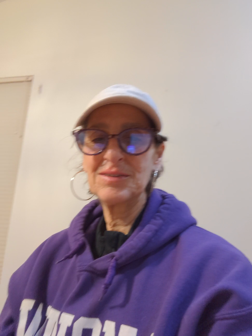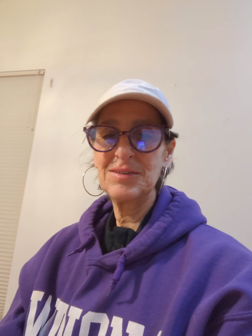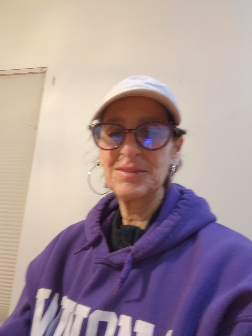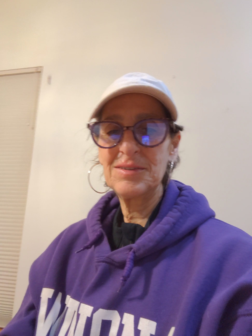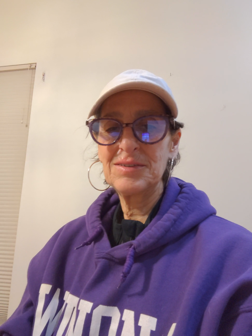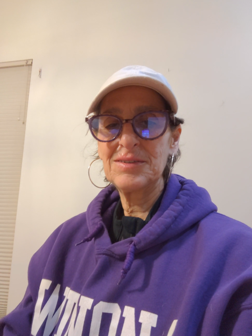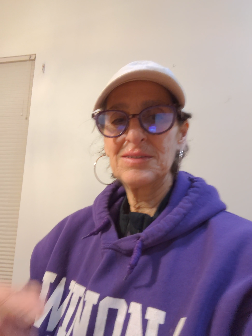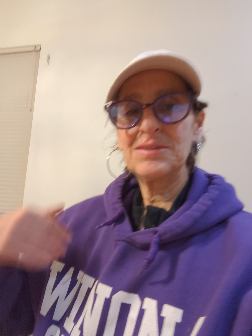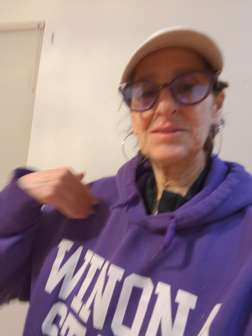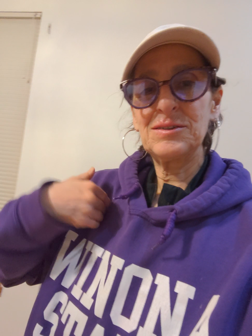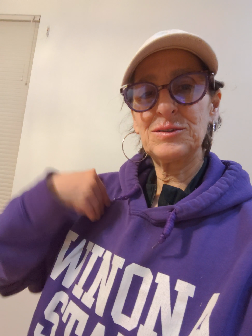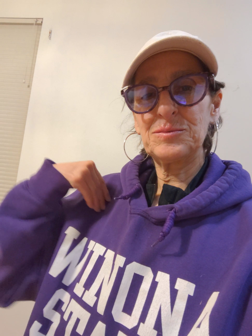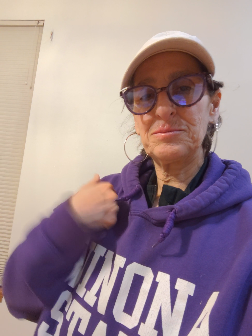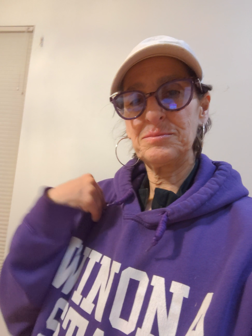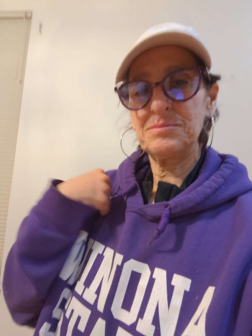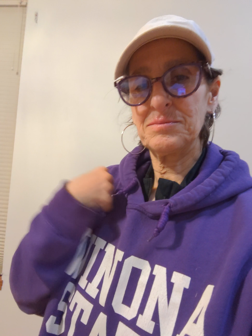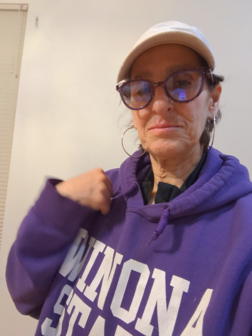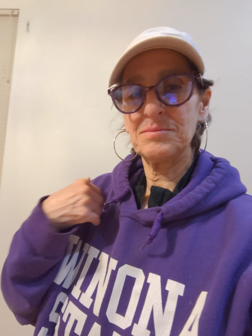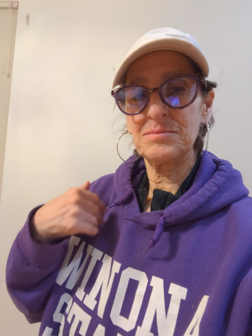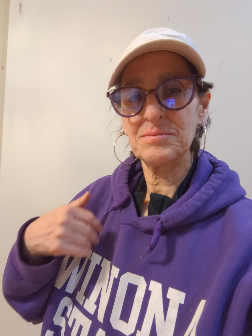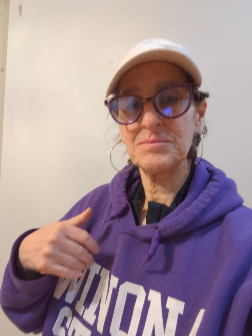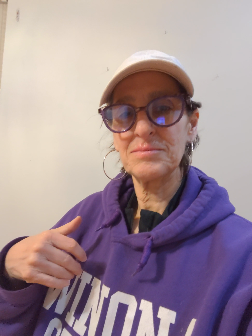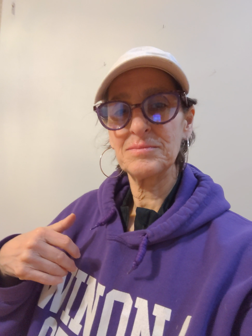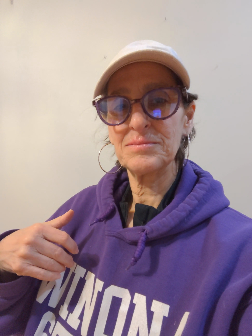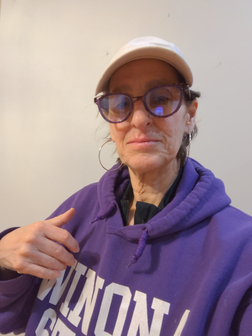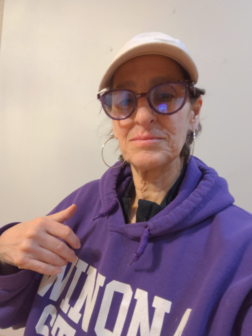animal